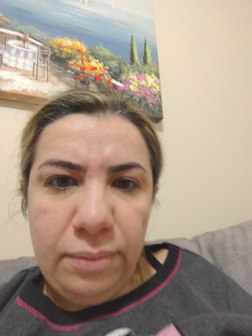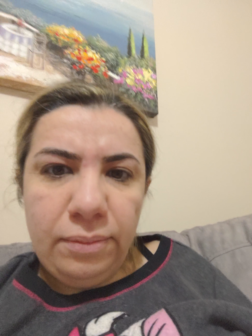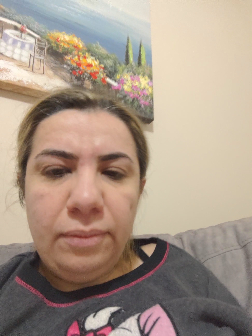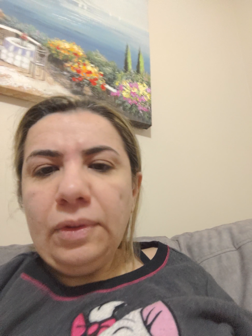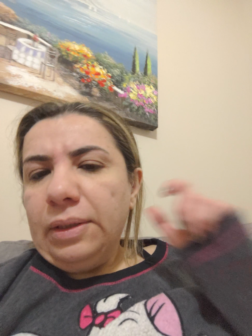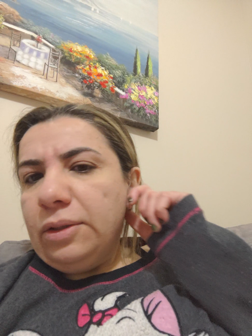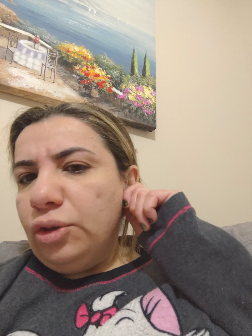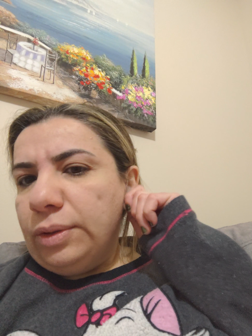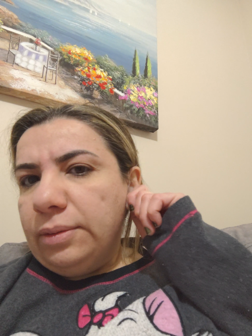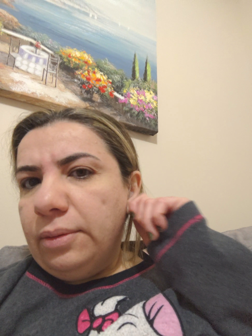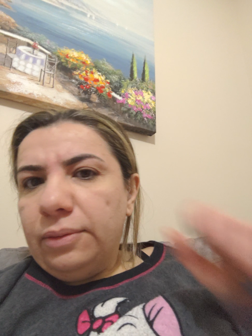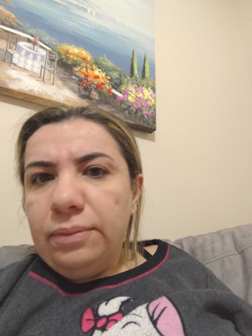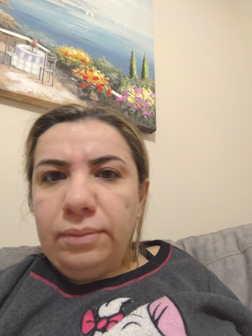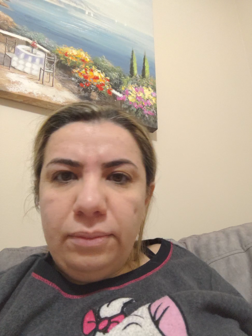ear